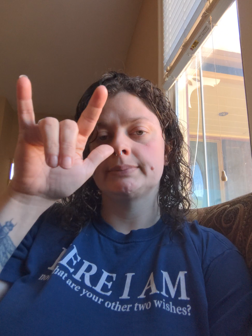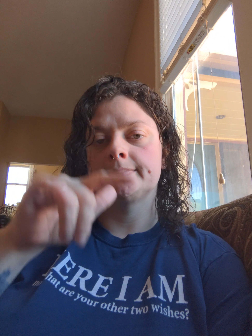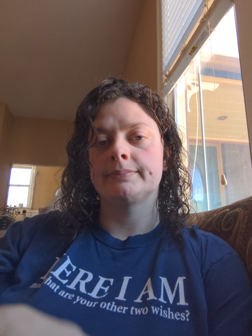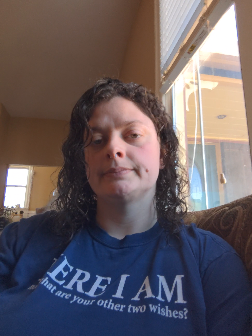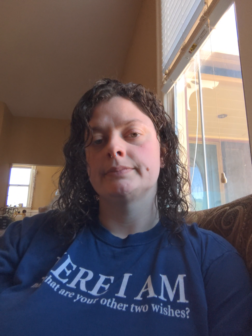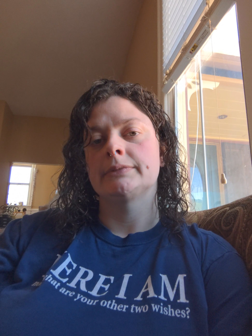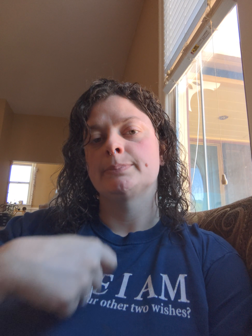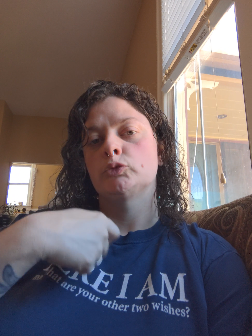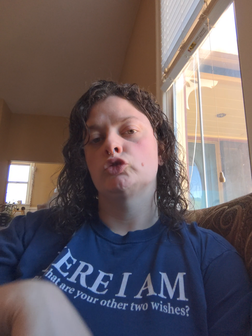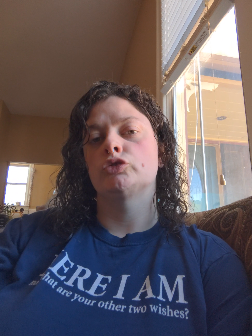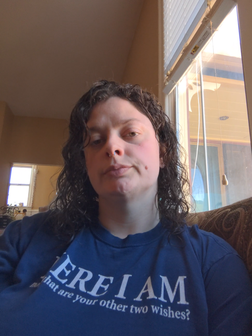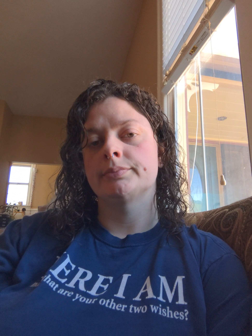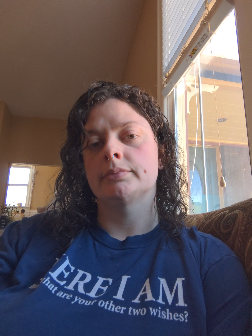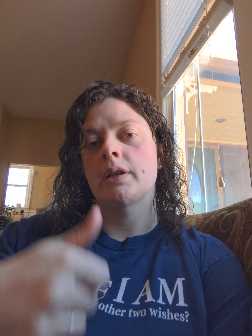zipper